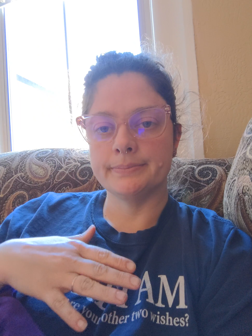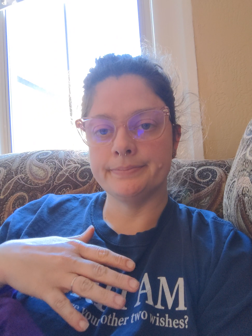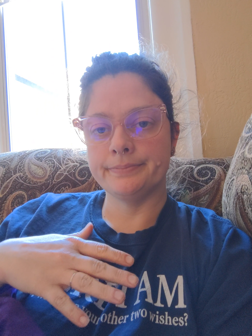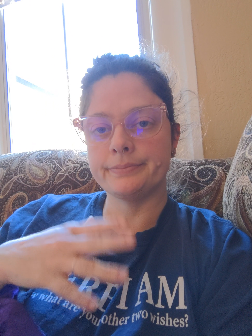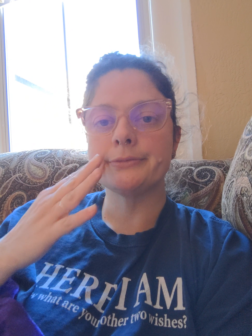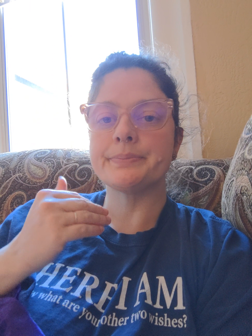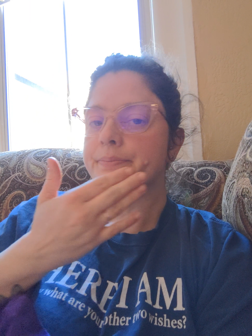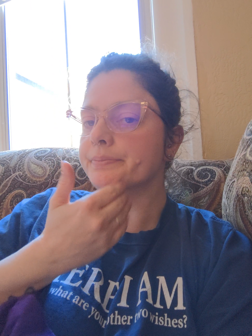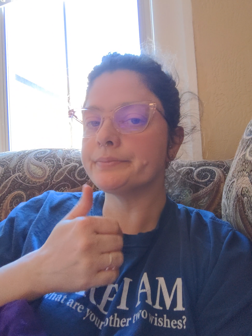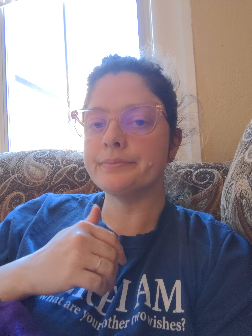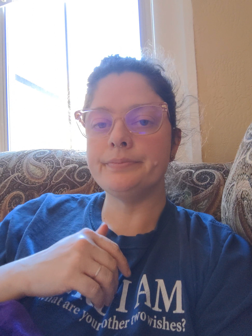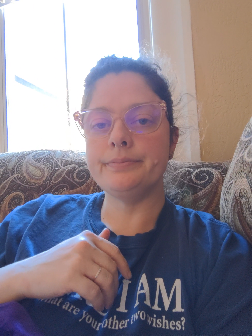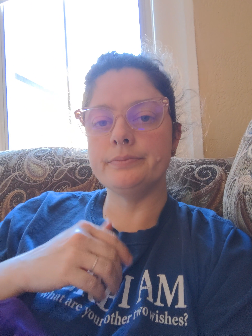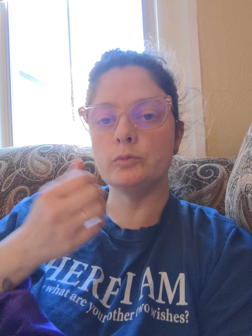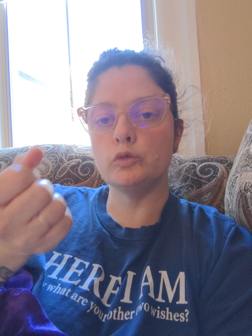napkin